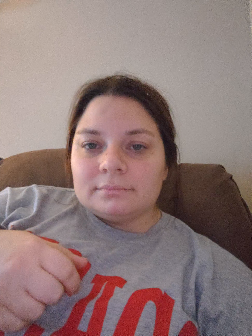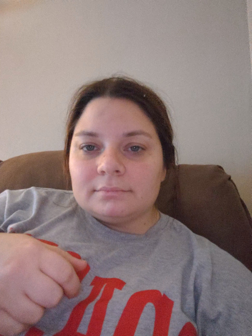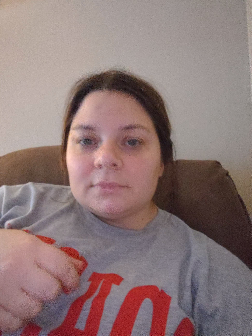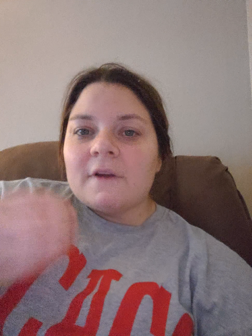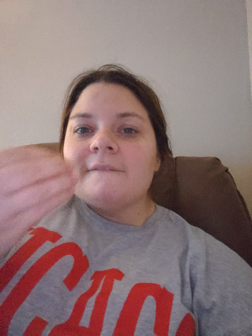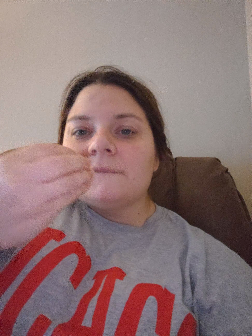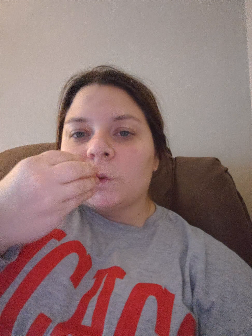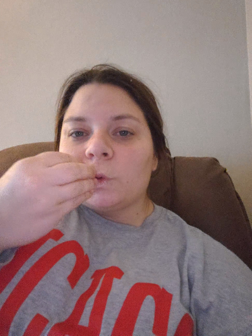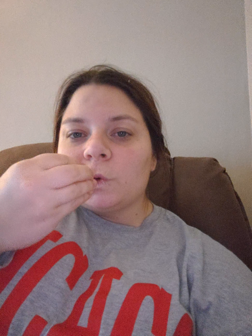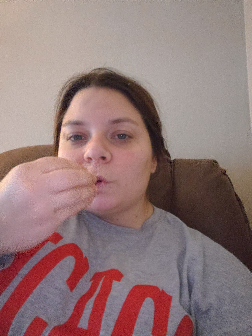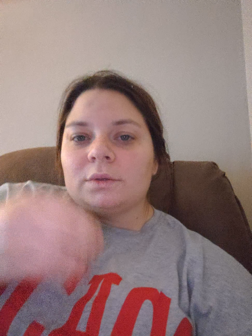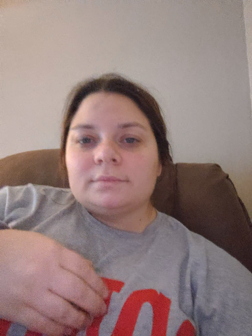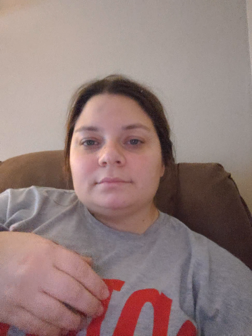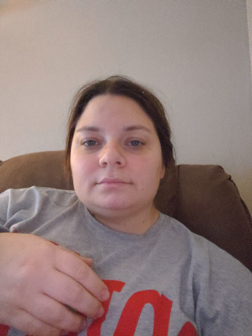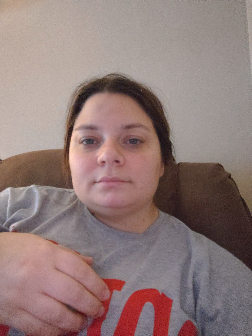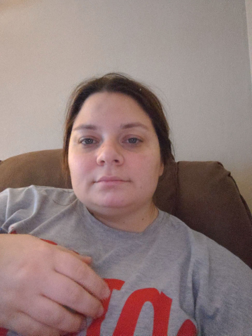food